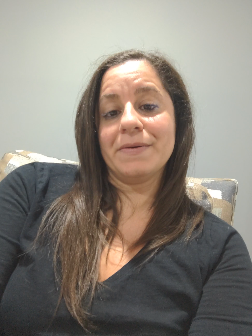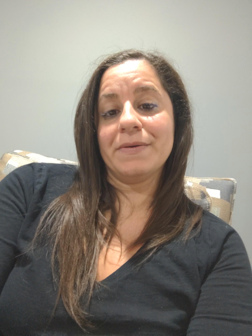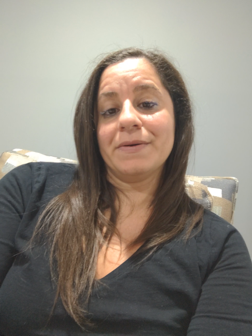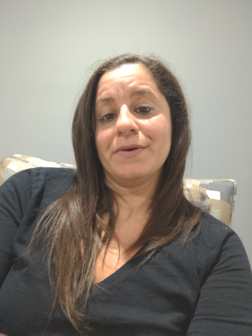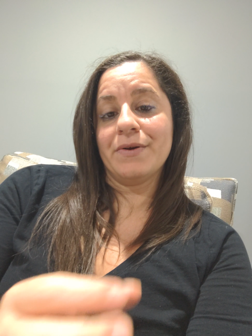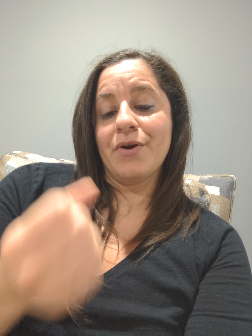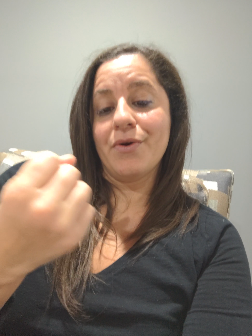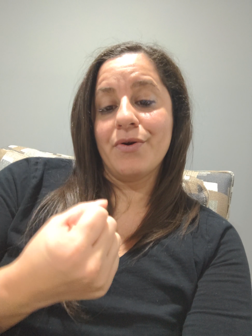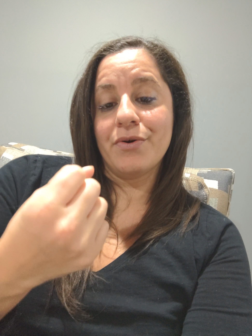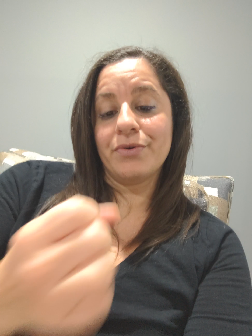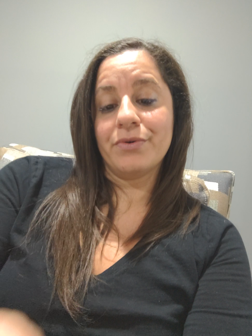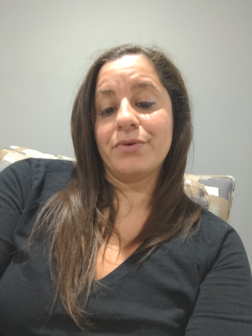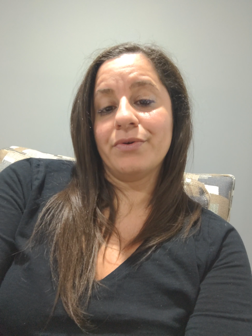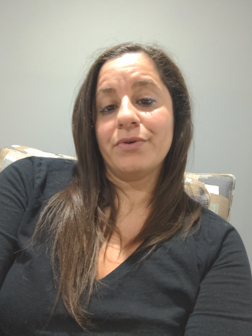car